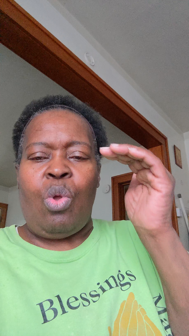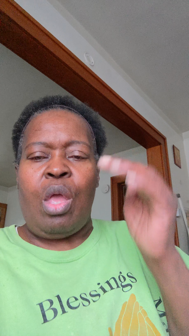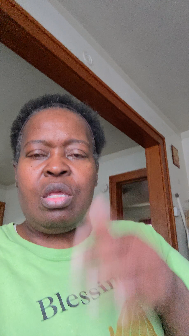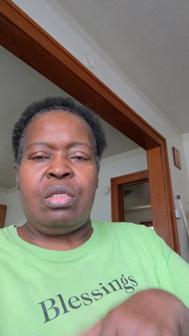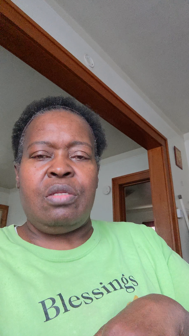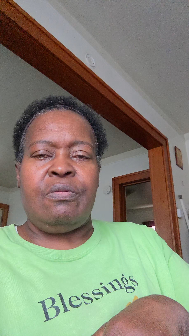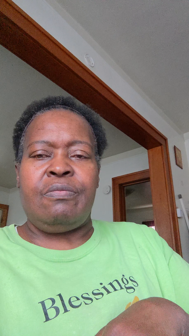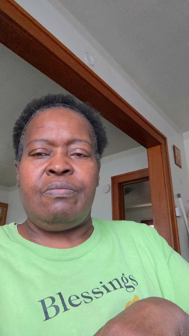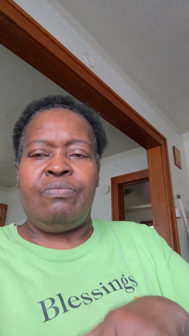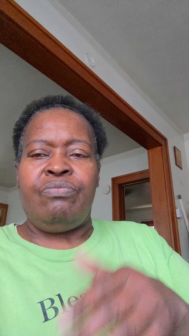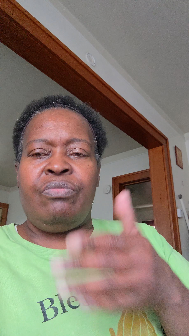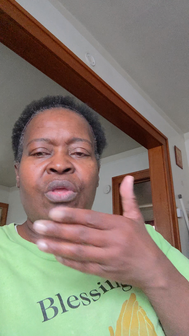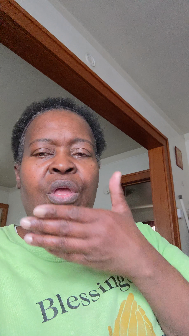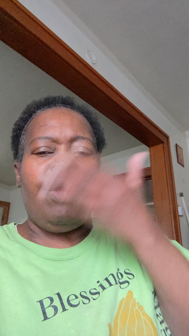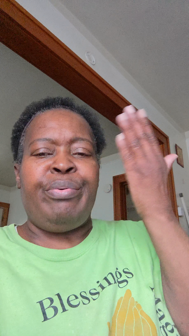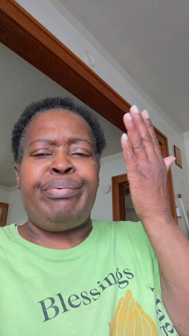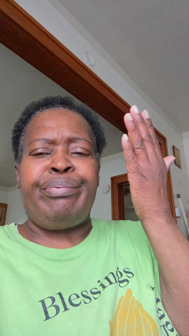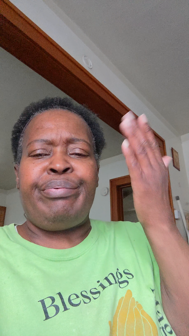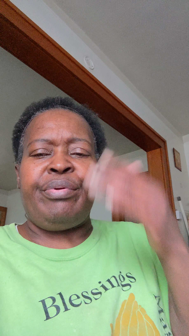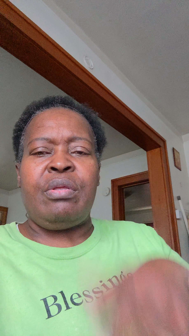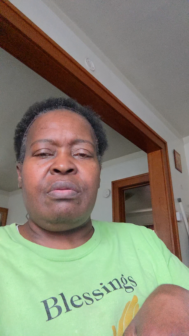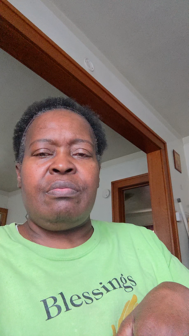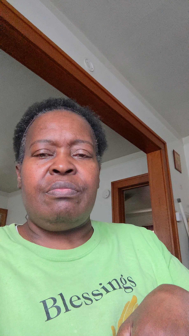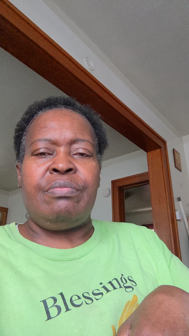all gone